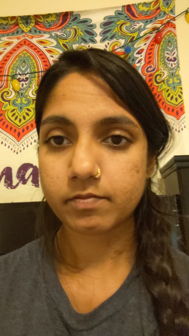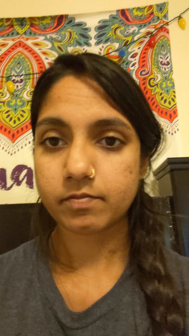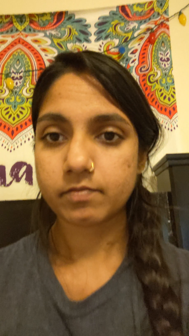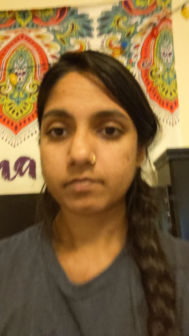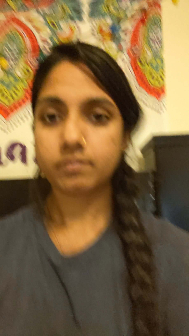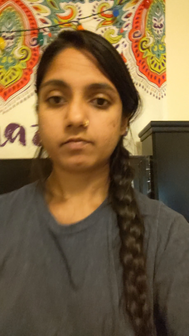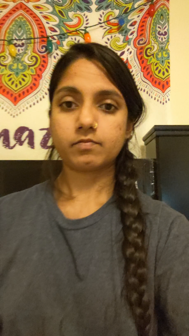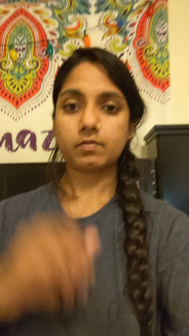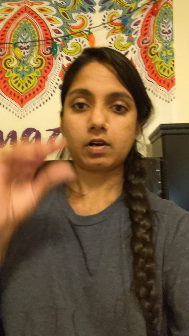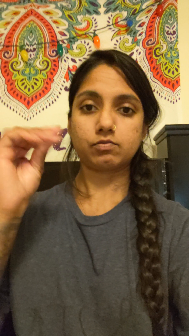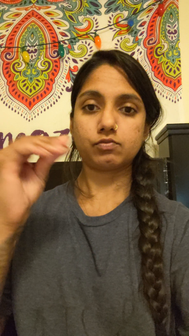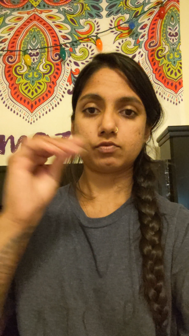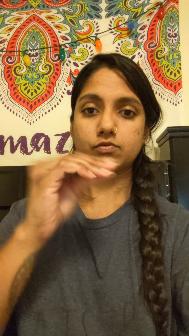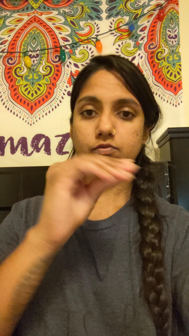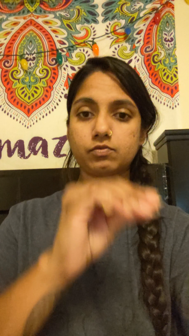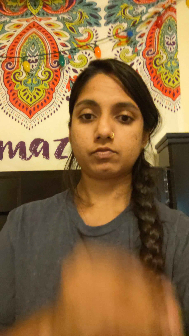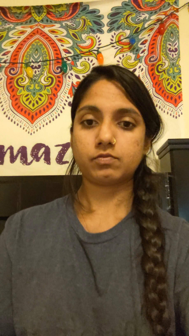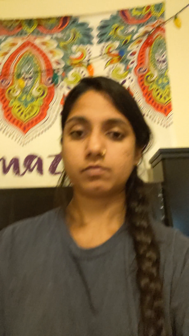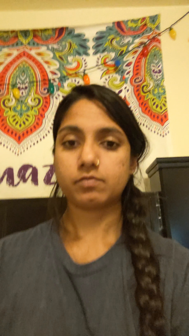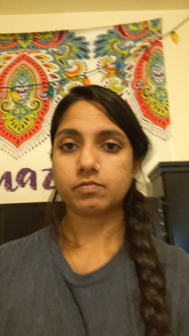dinosaur